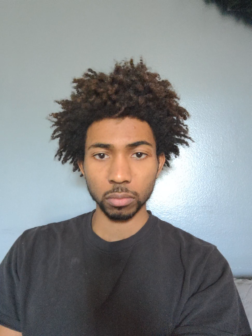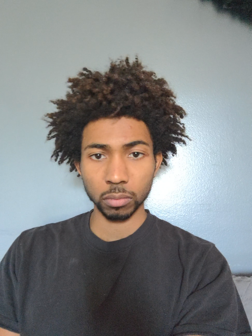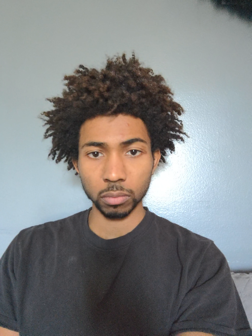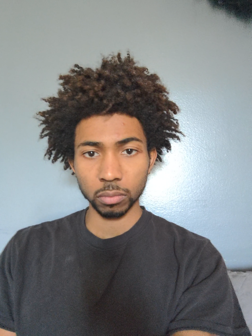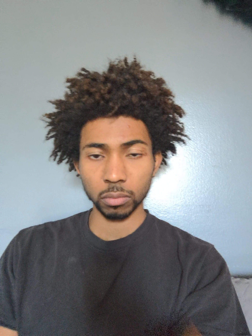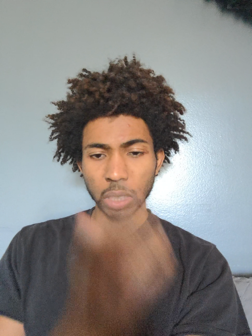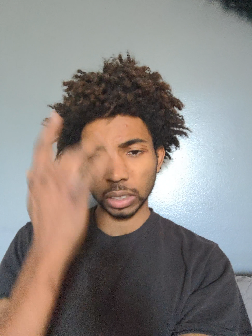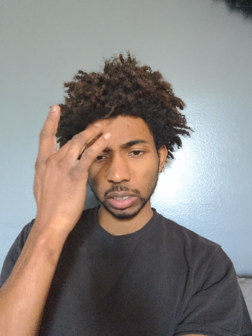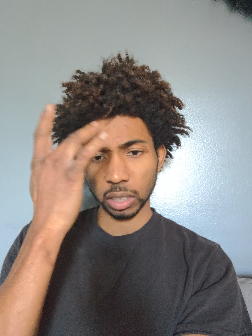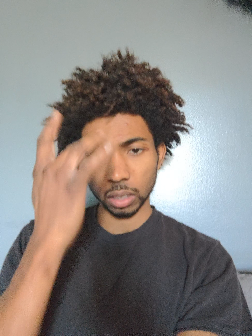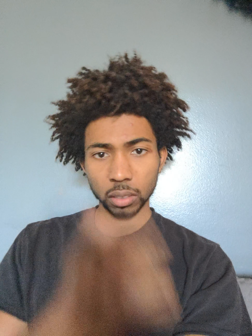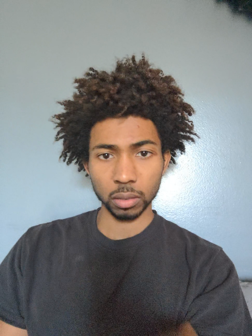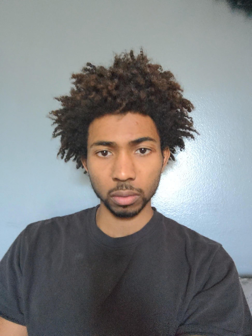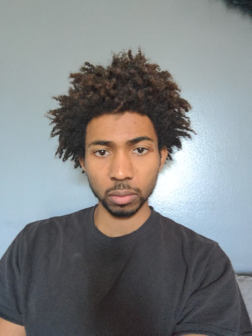sick